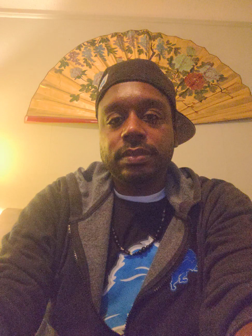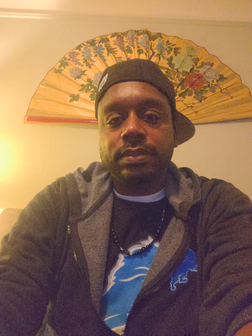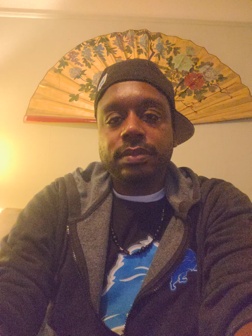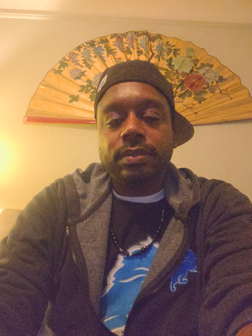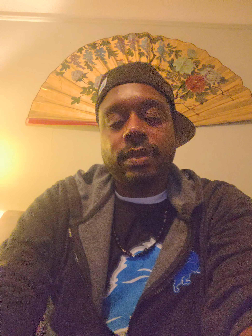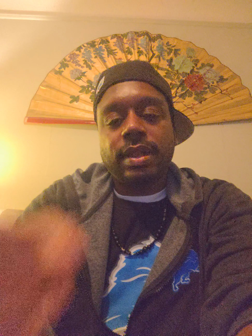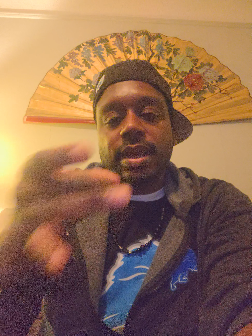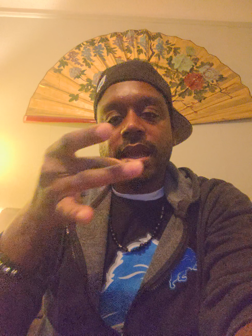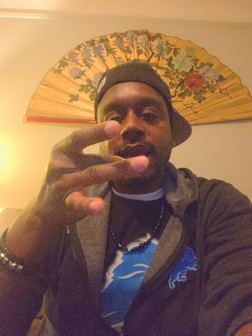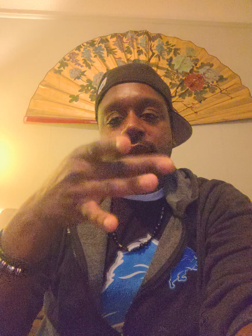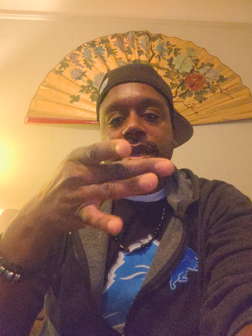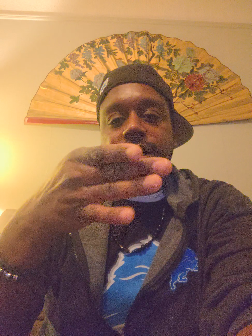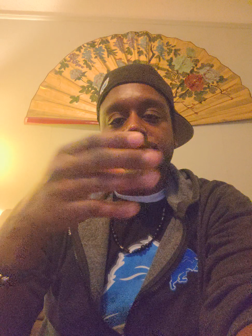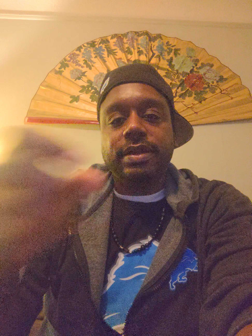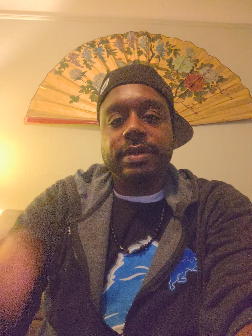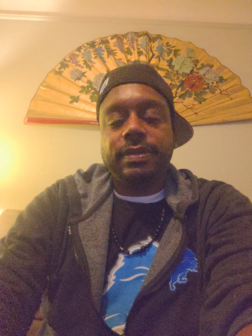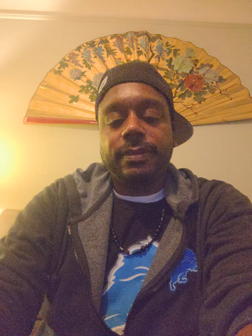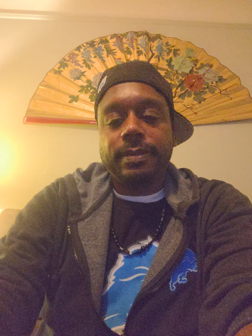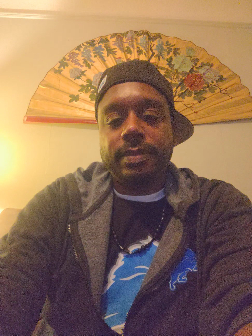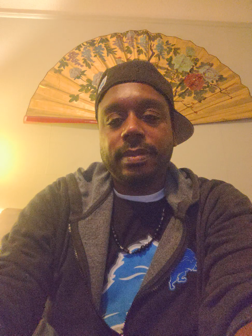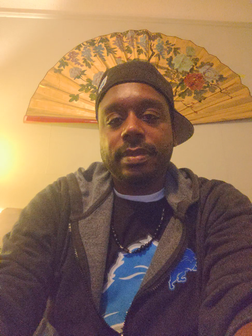hate